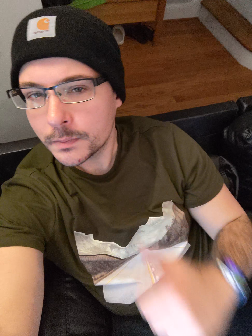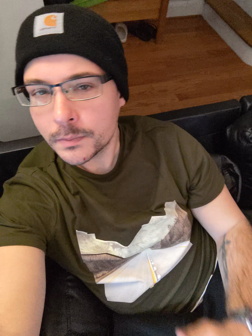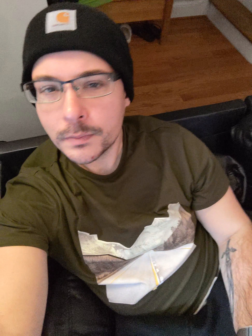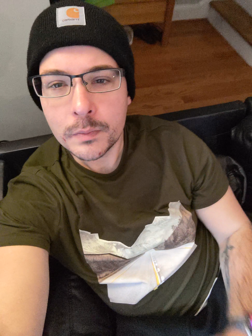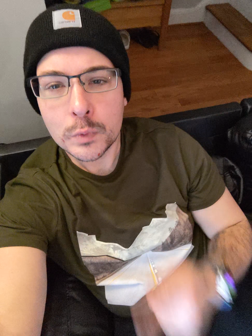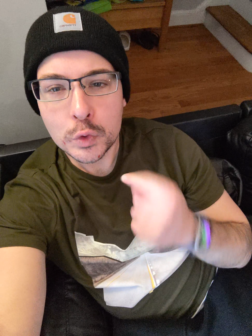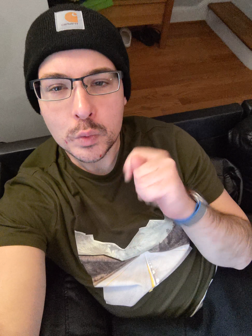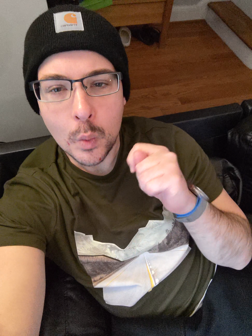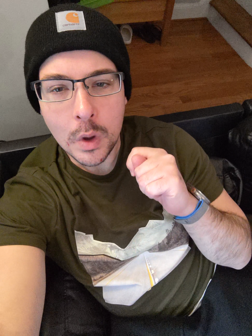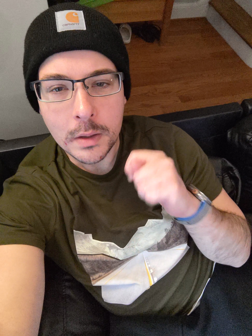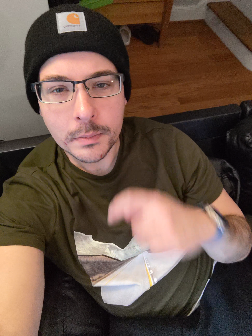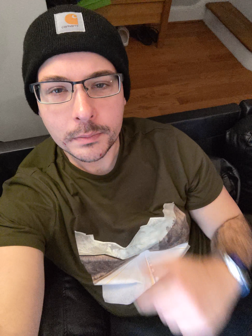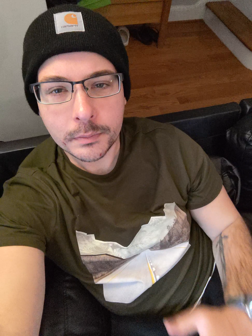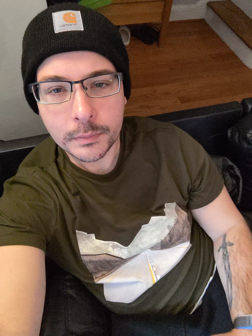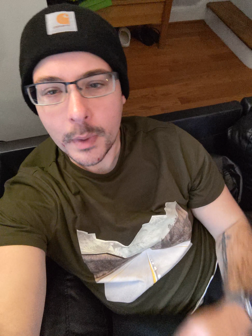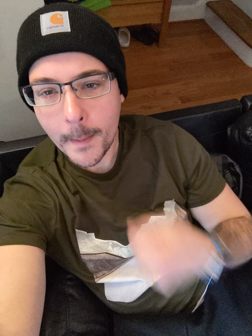toy